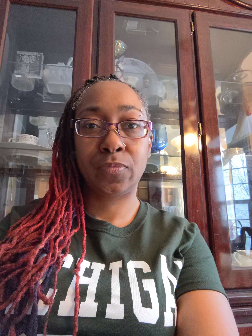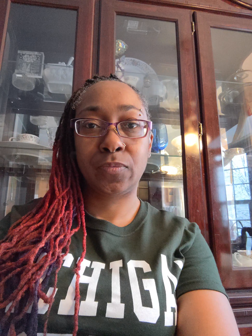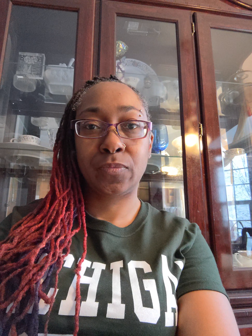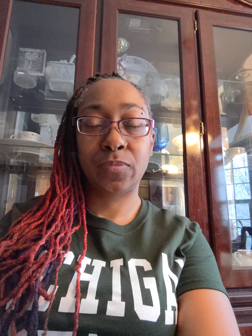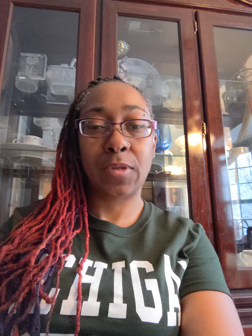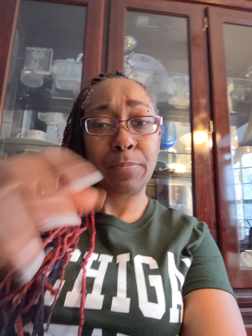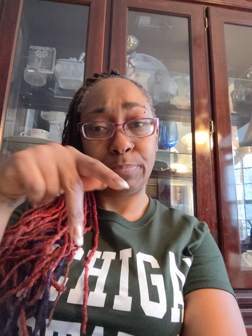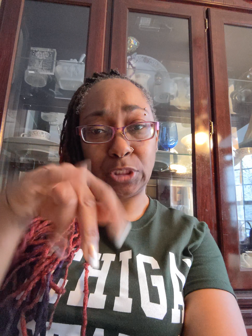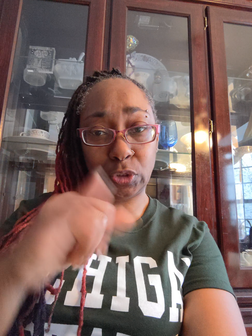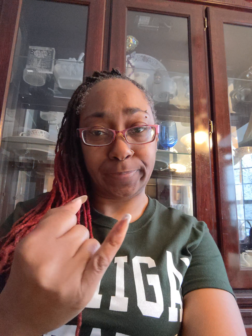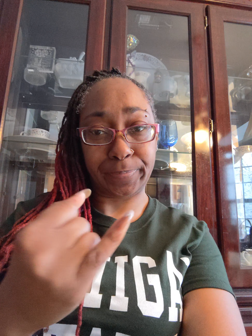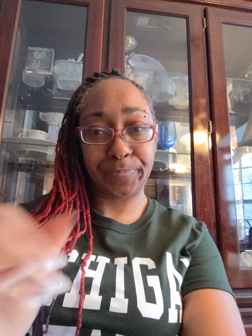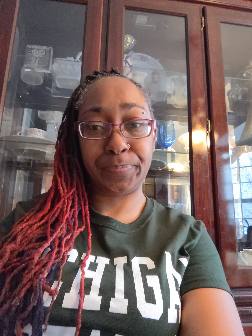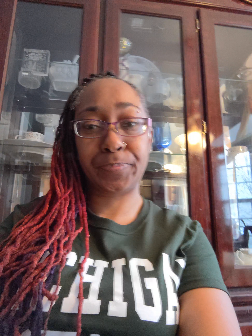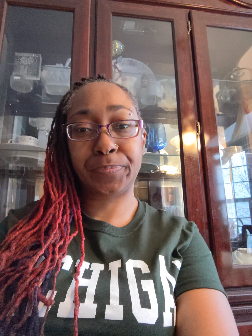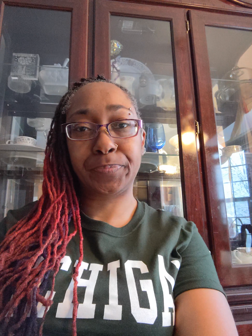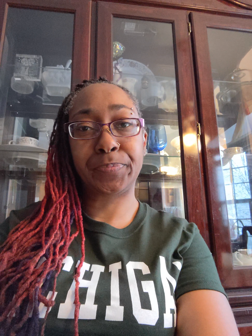pajamas